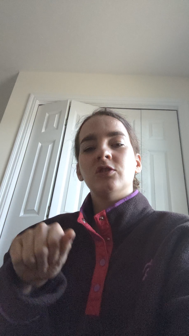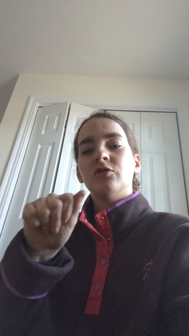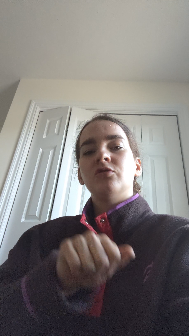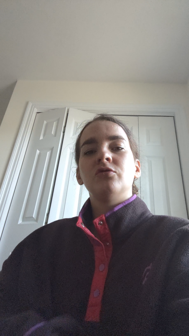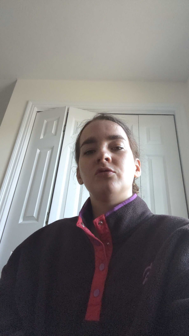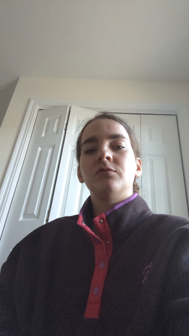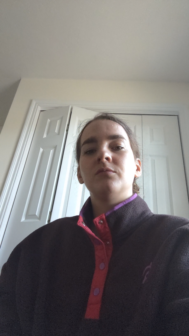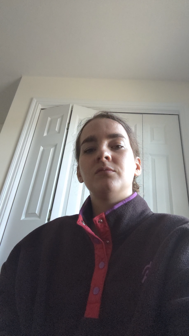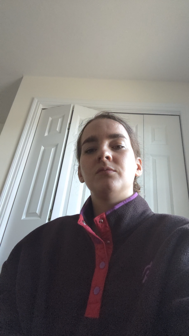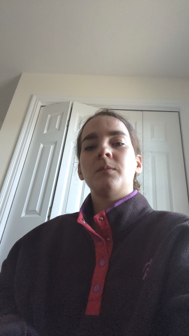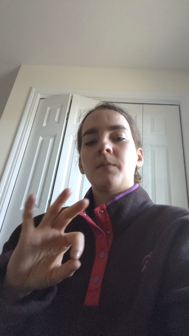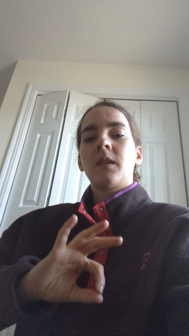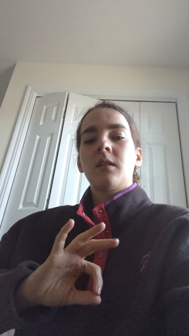button